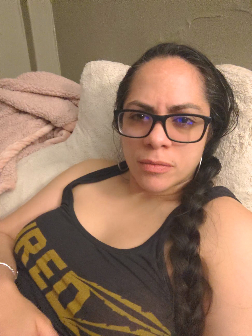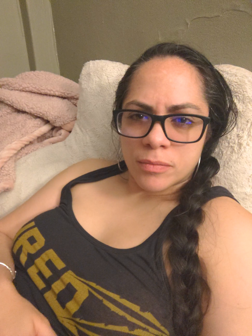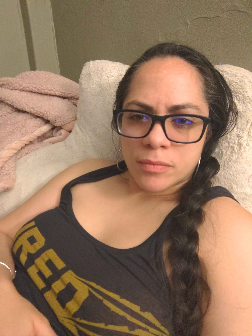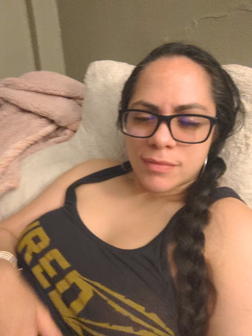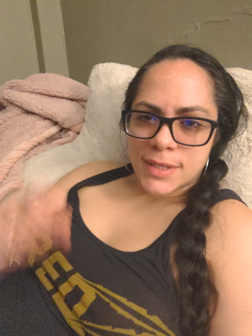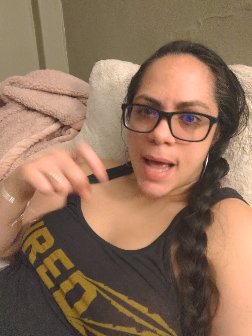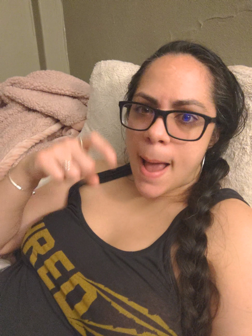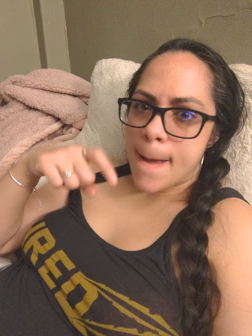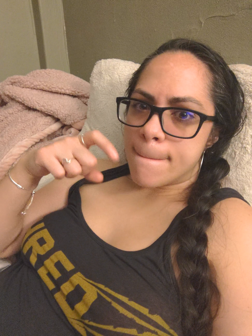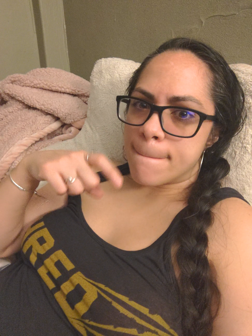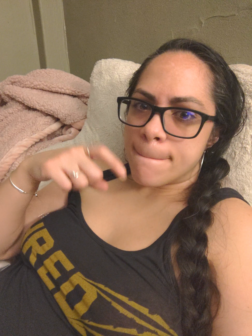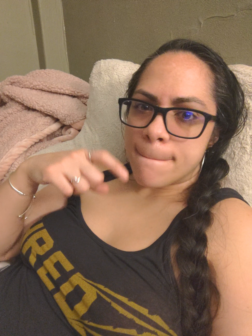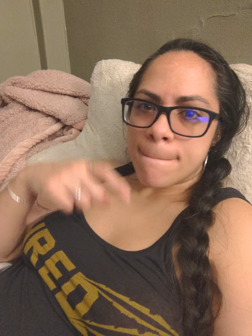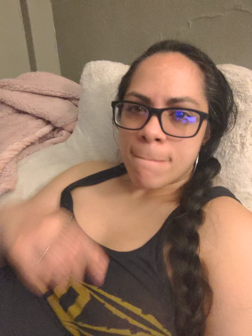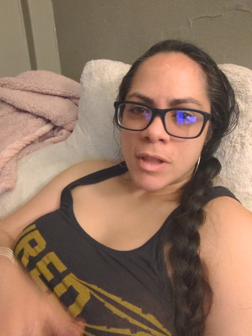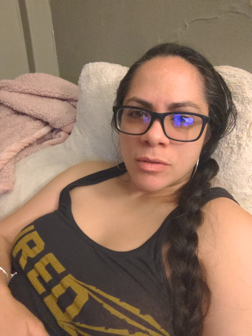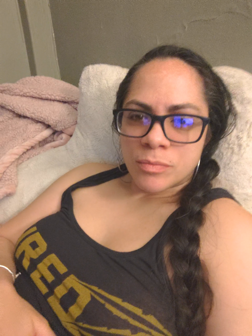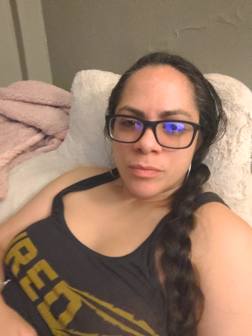time